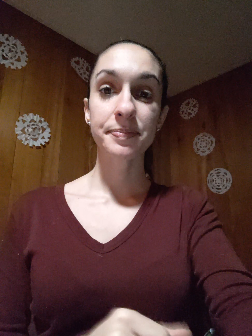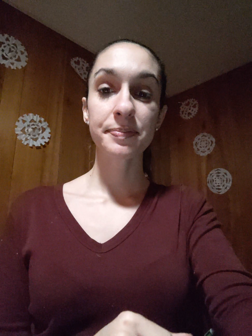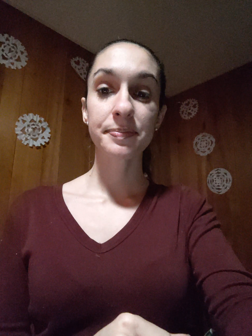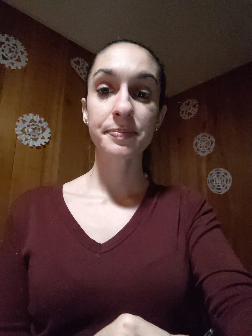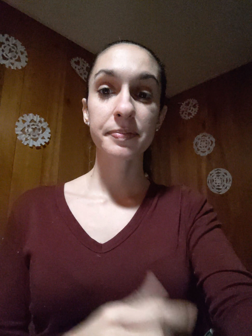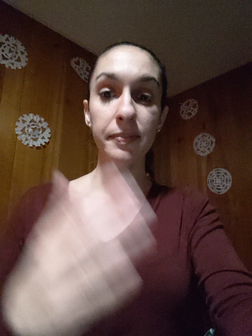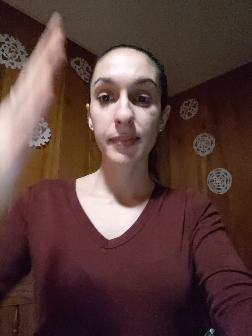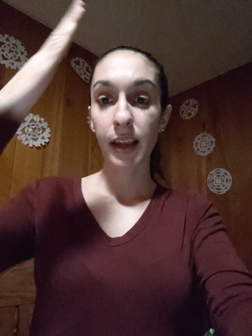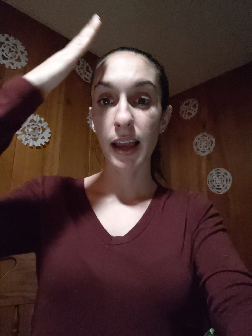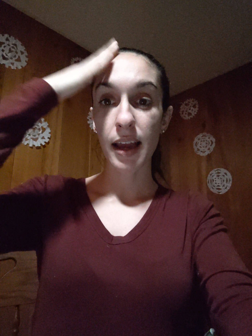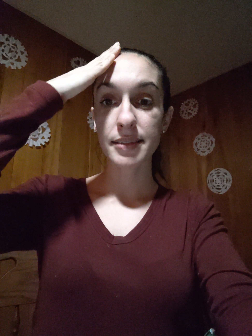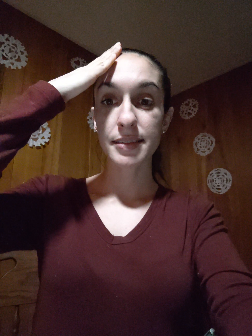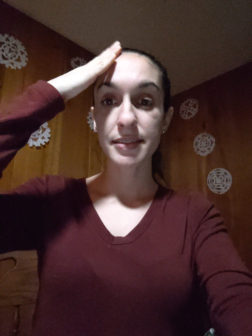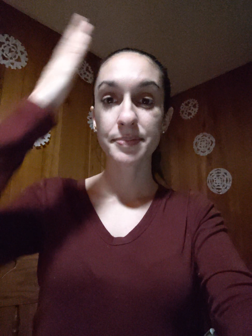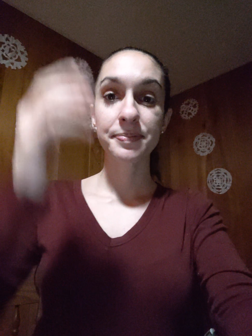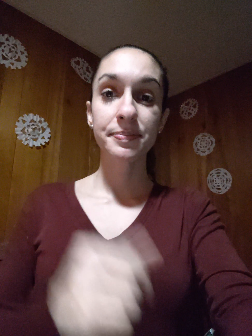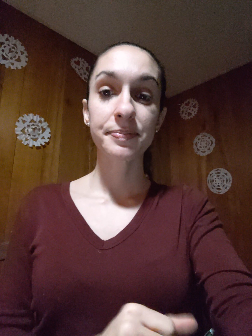hat